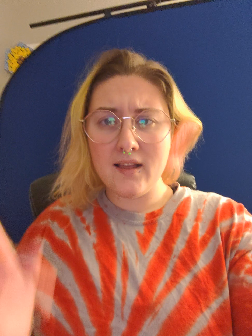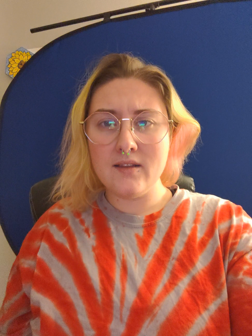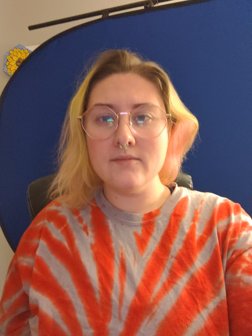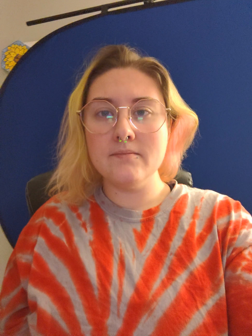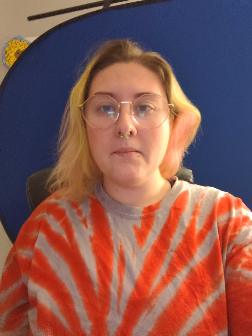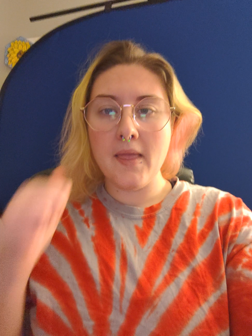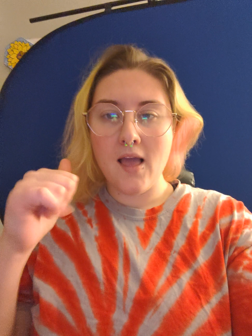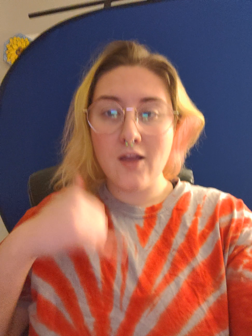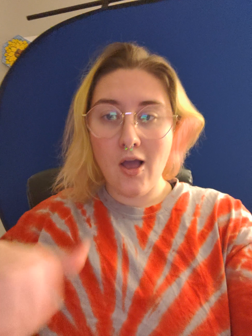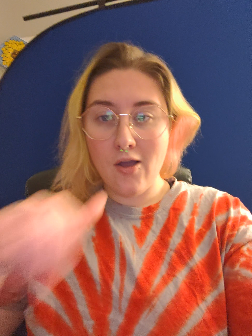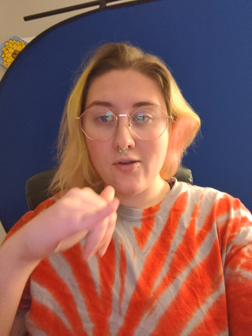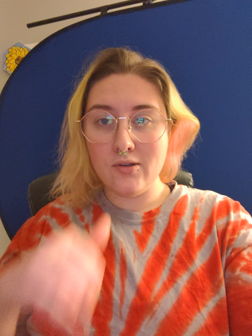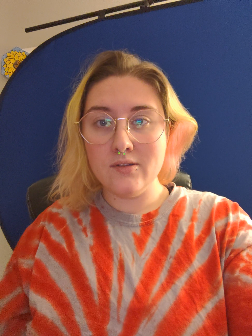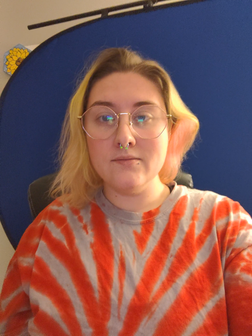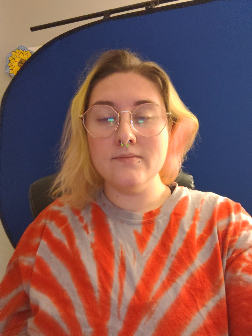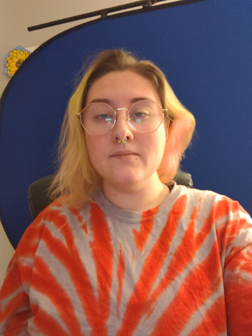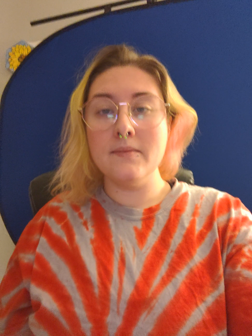backyard